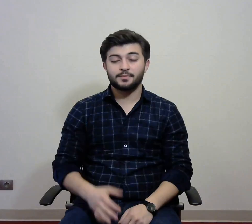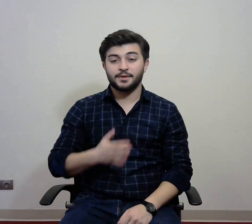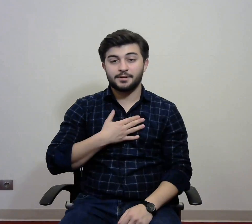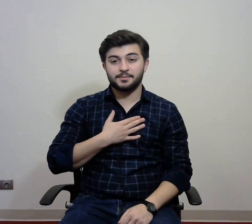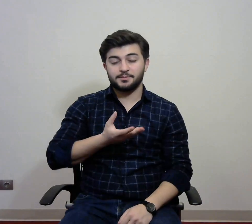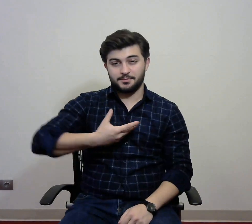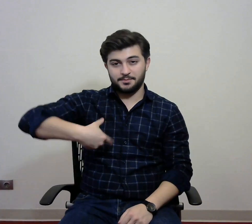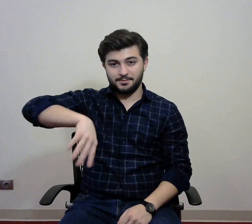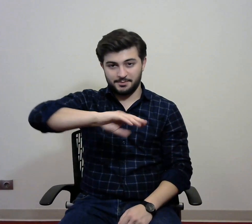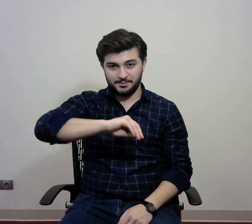biz